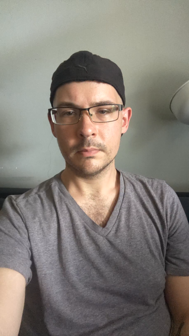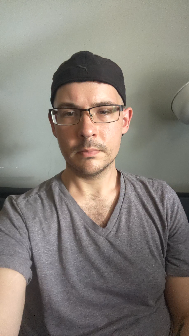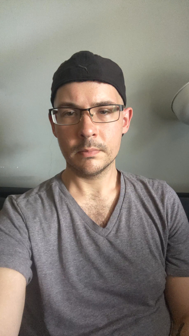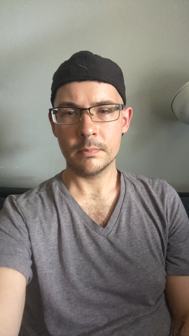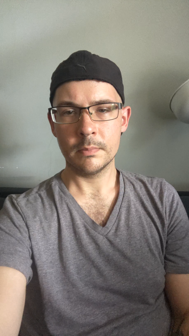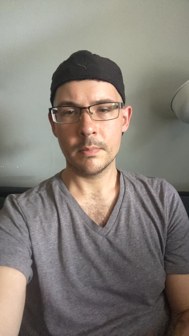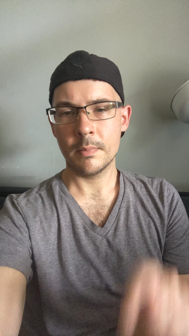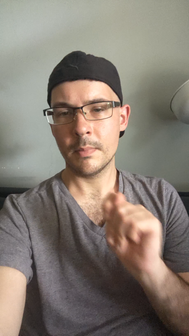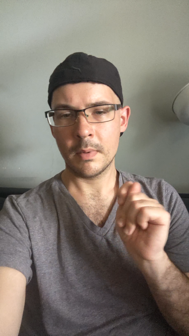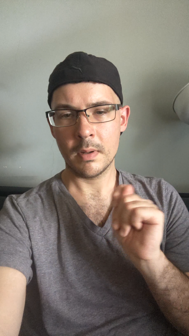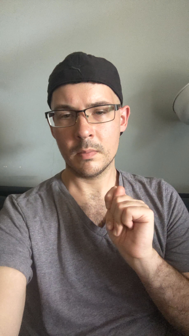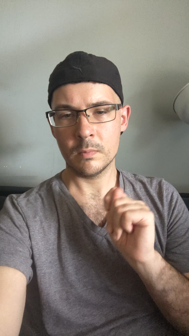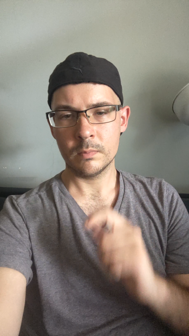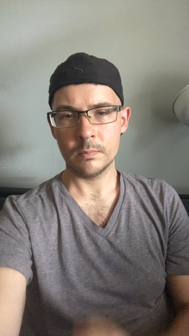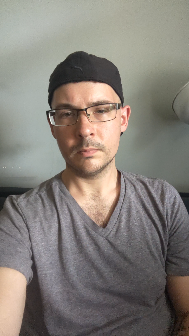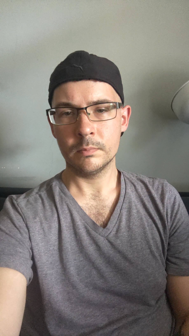bathroom